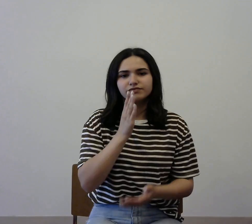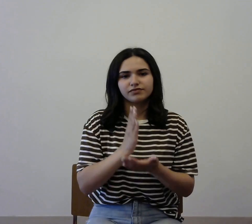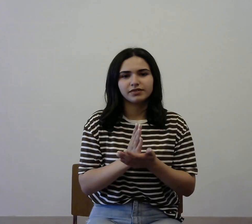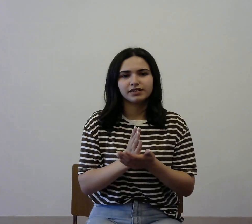var